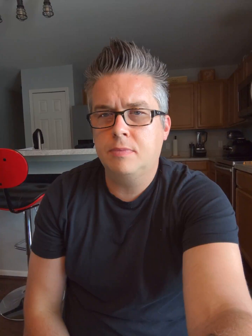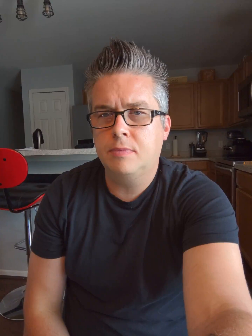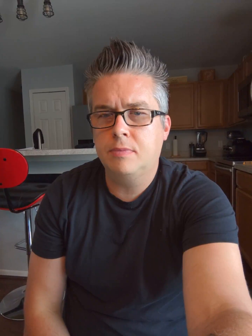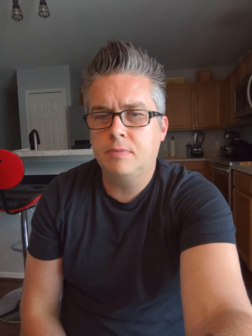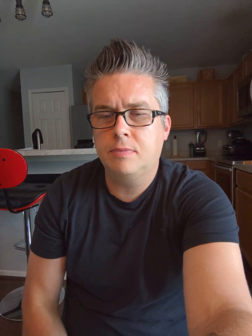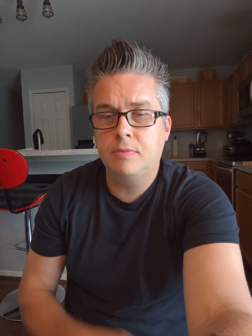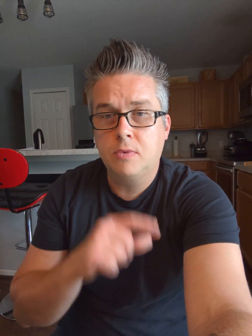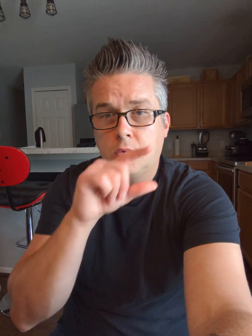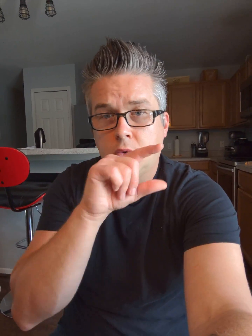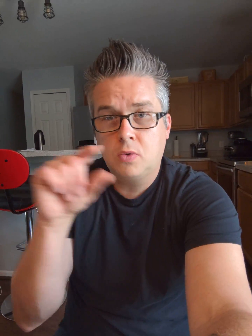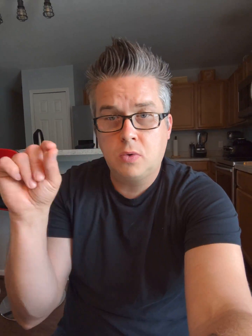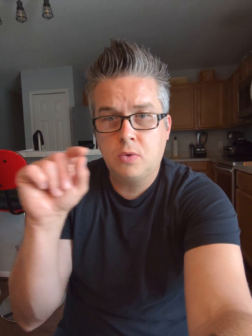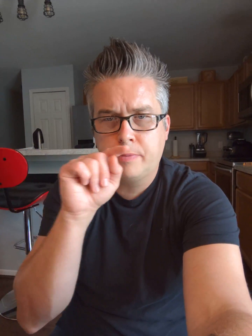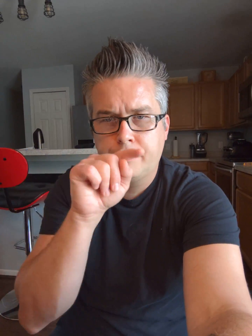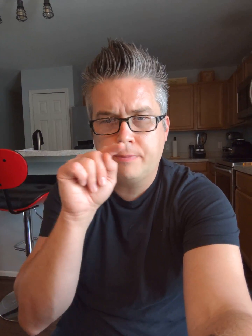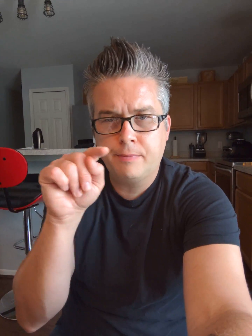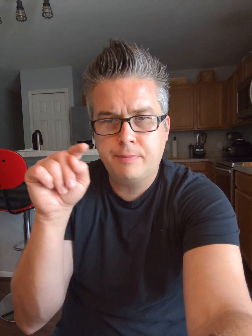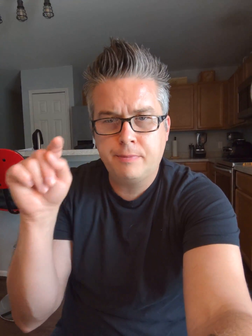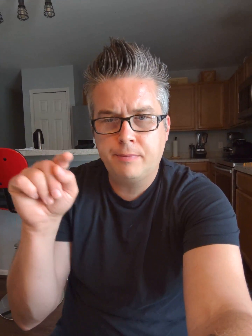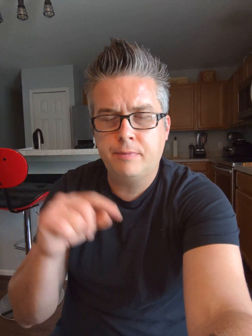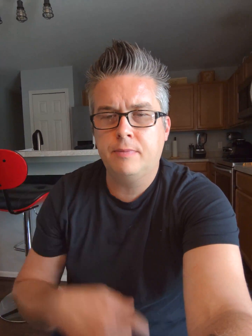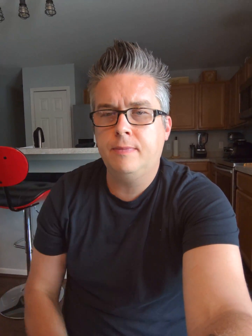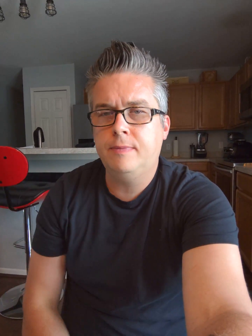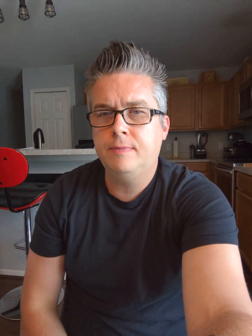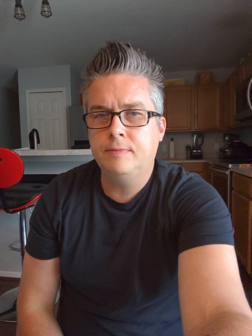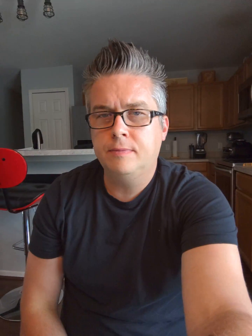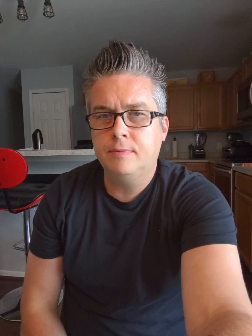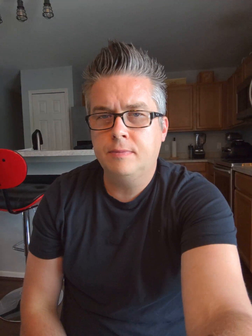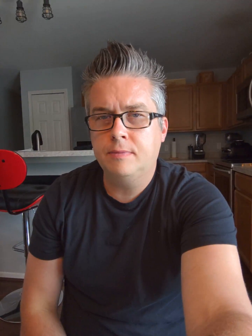peas